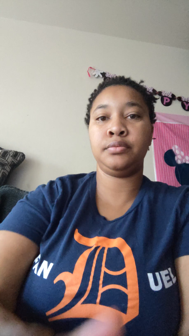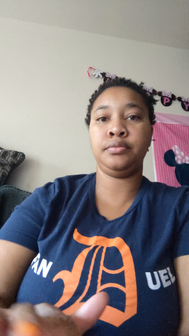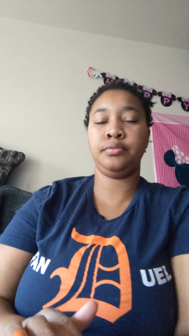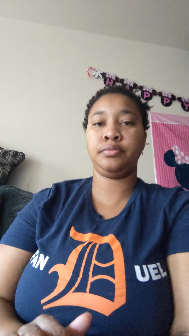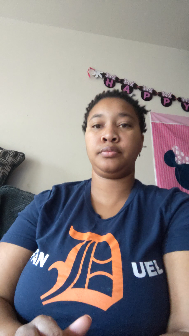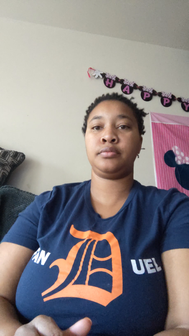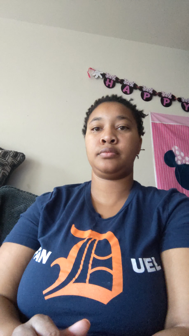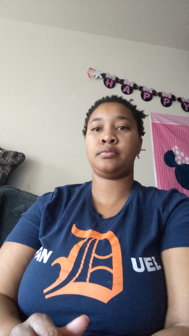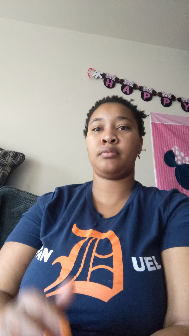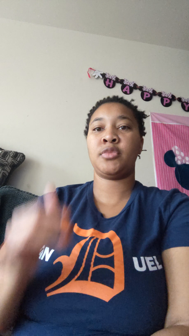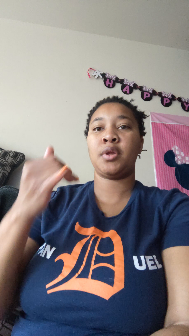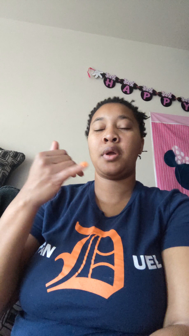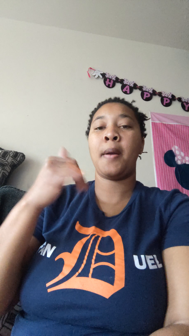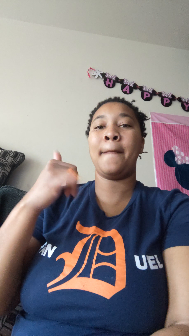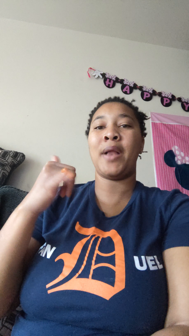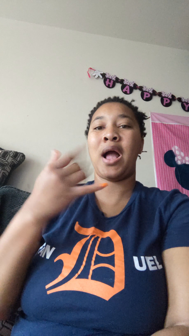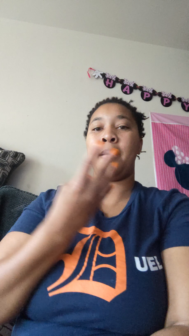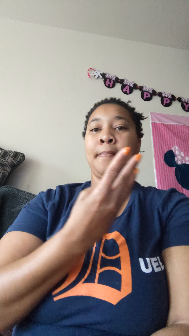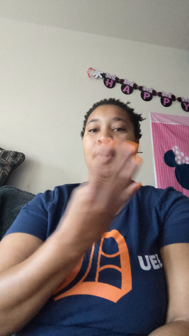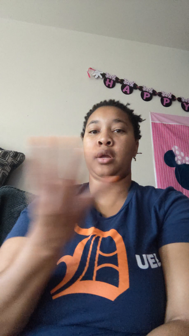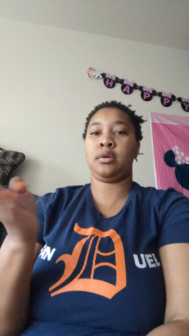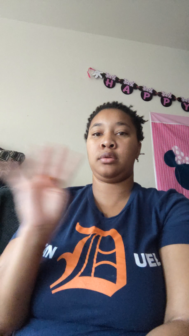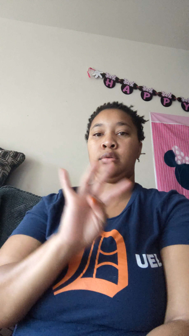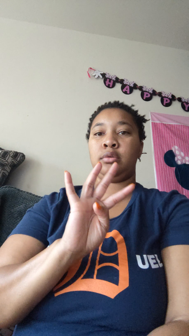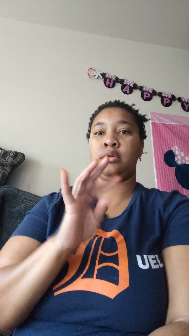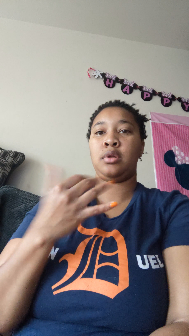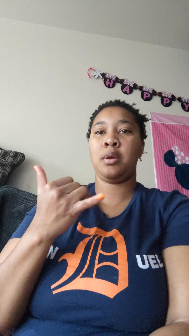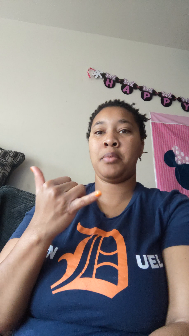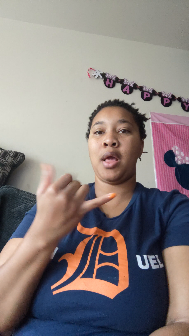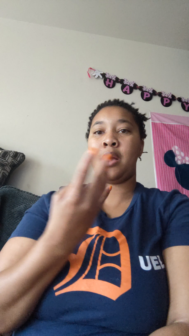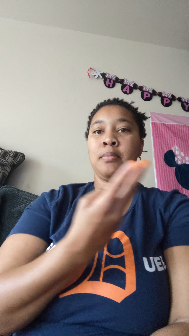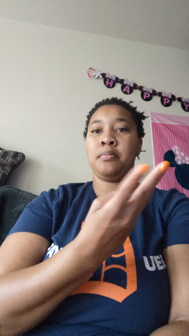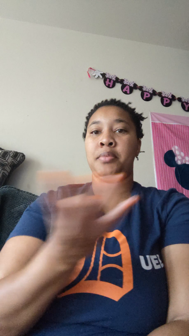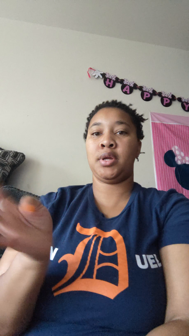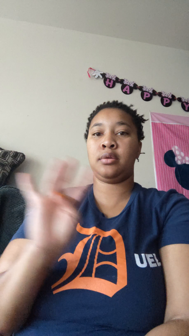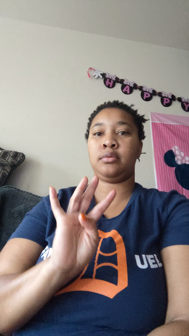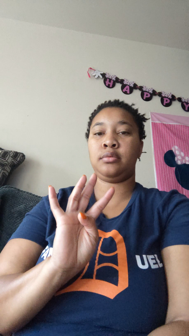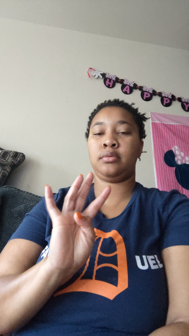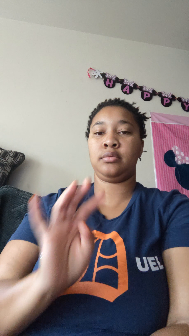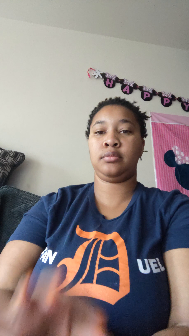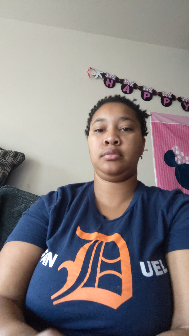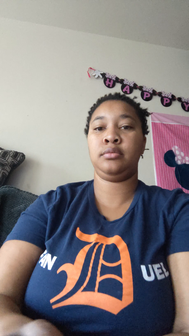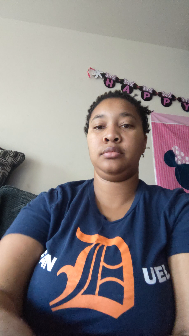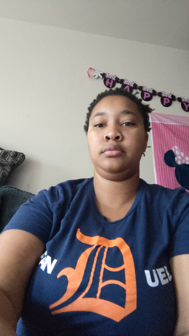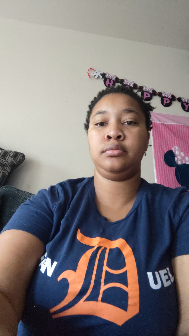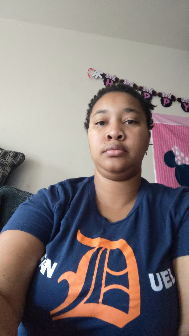playpen